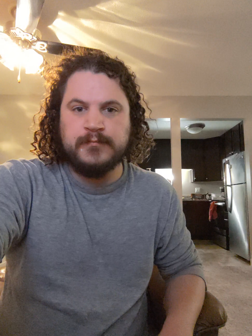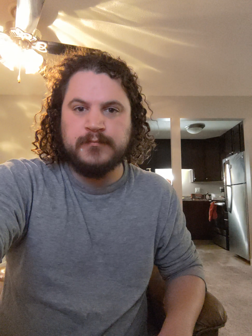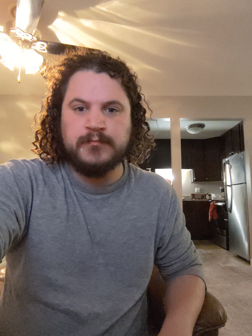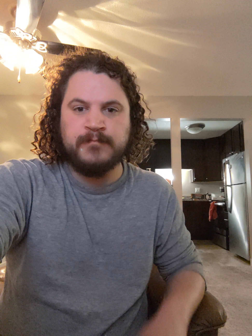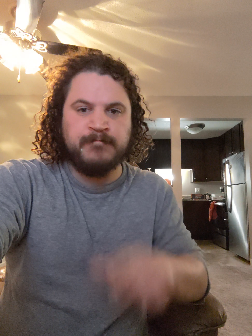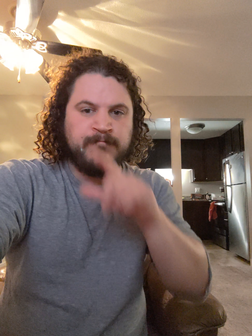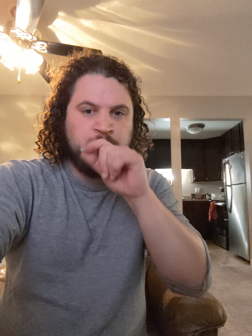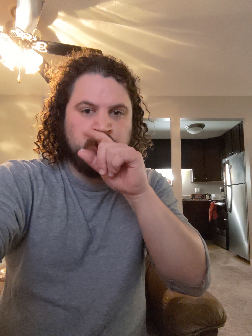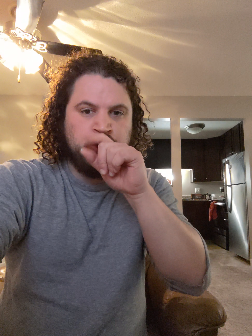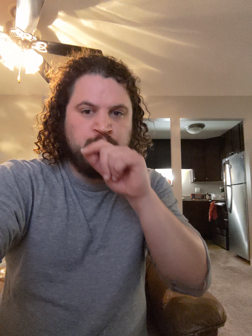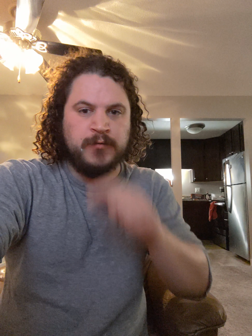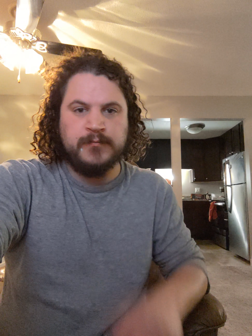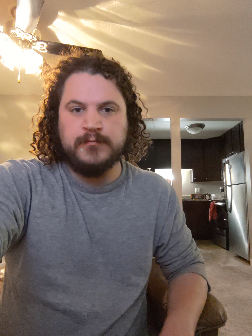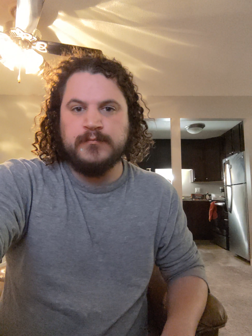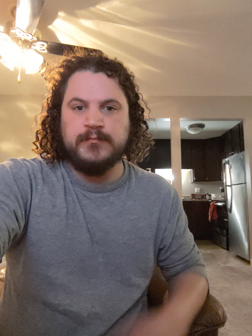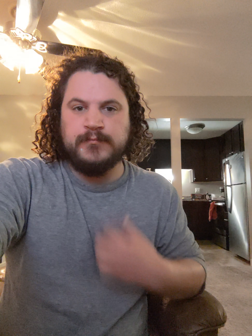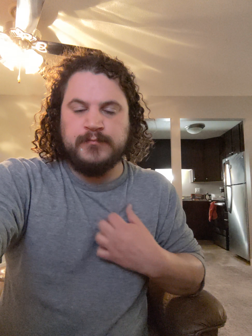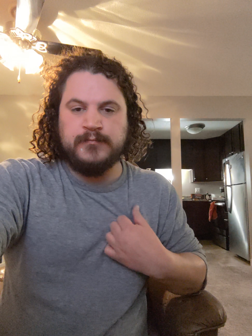bird